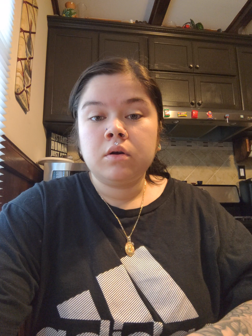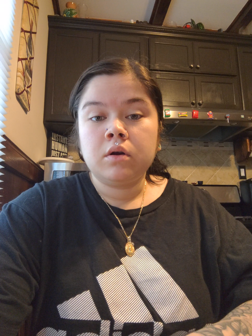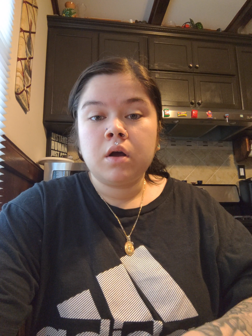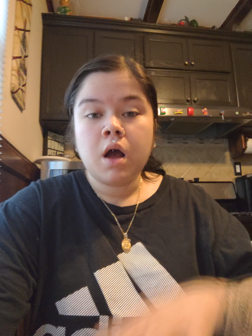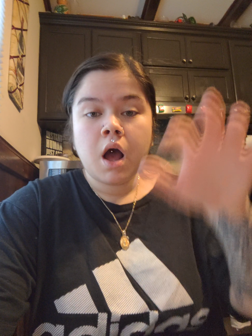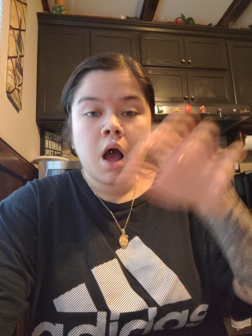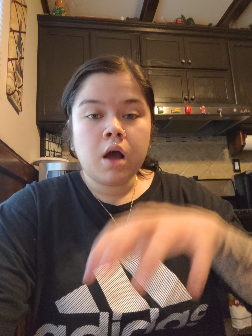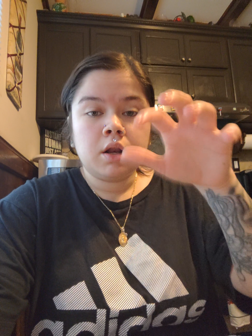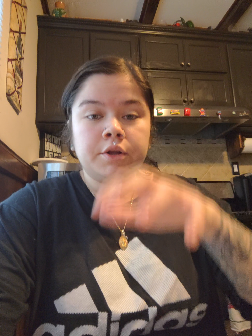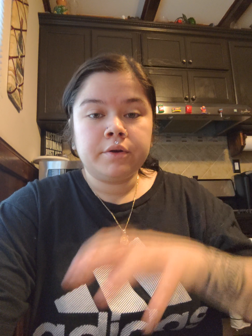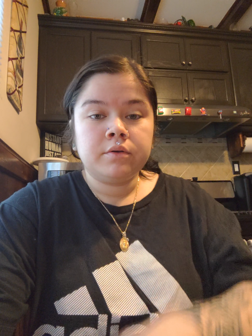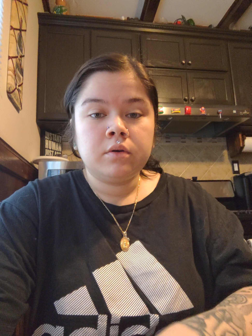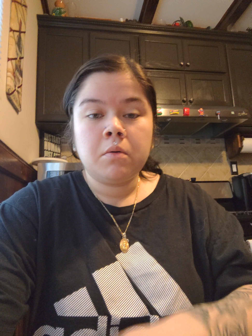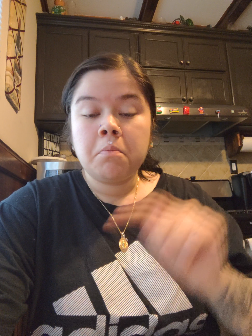alligator